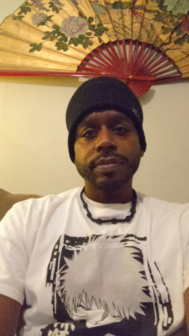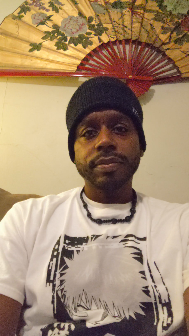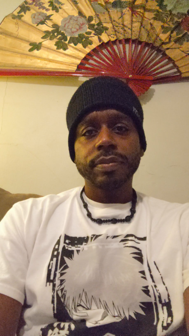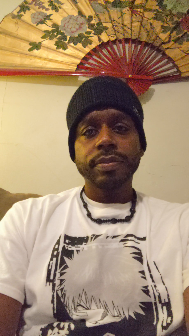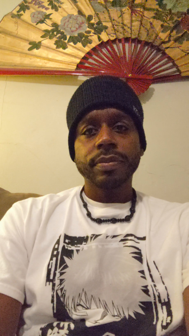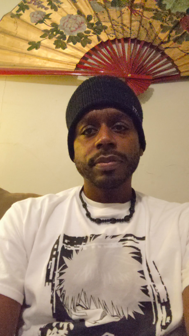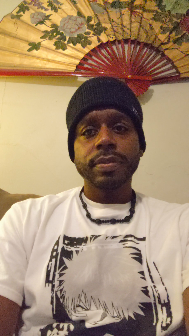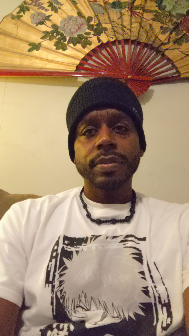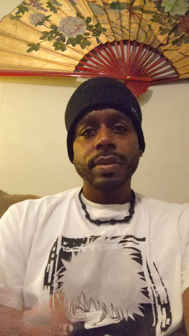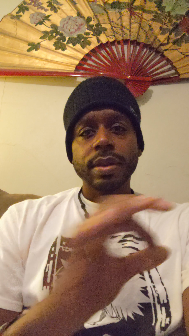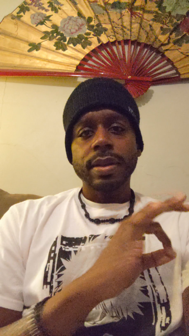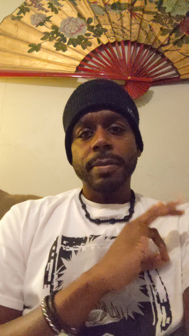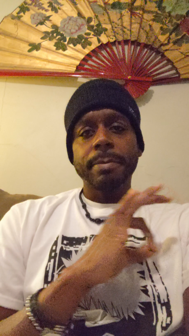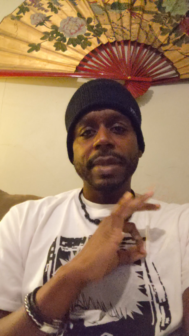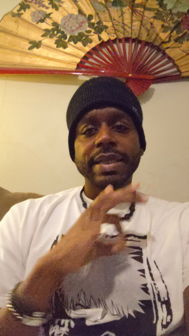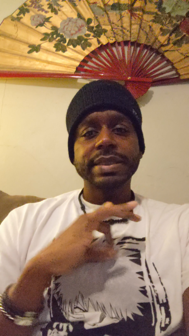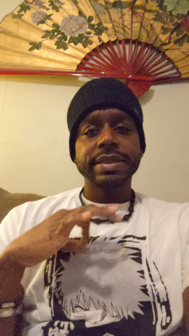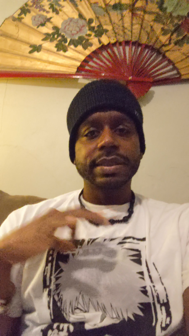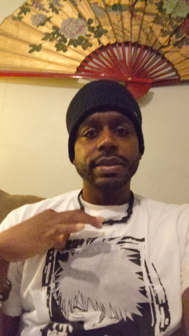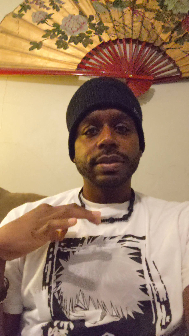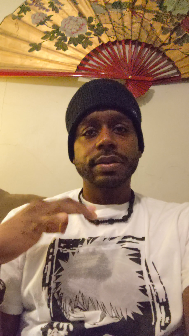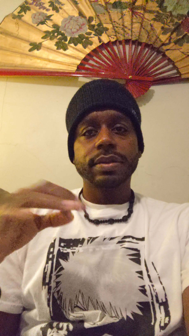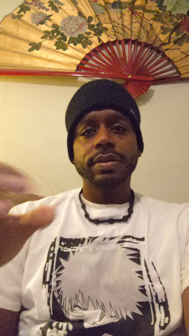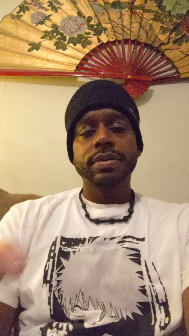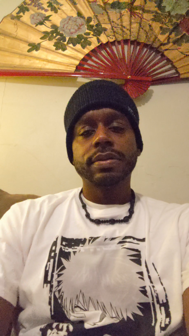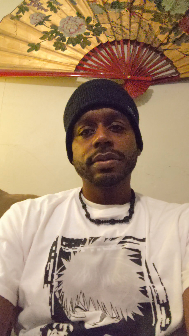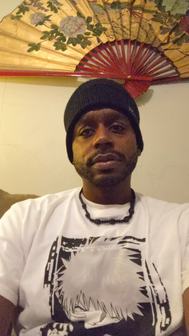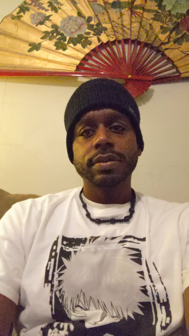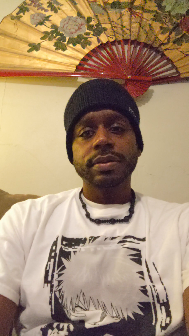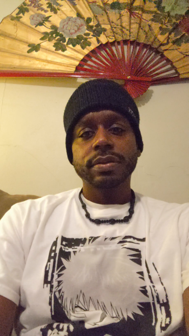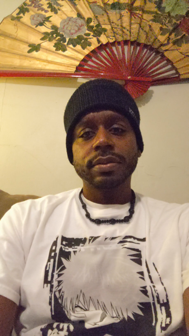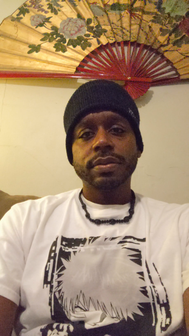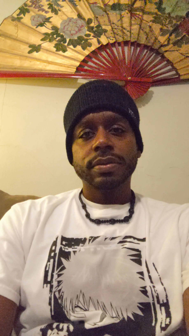beads